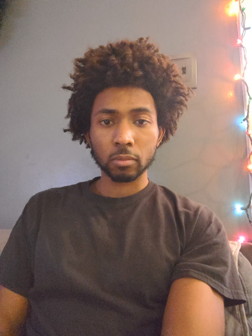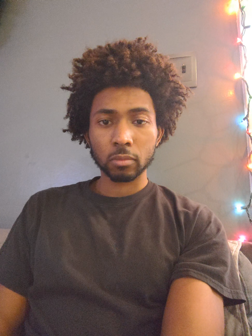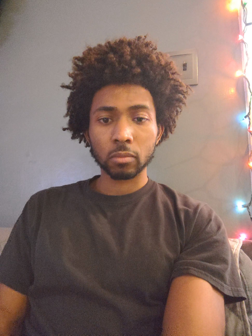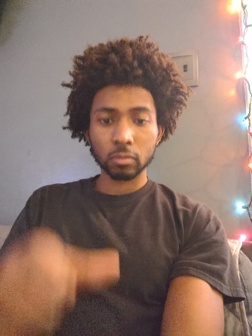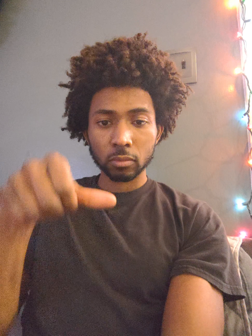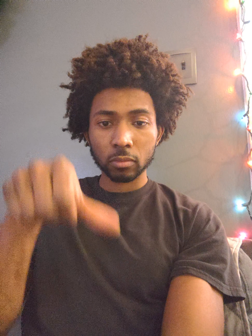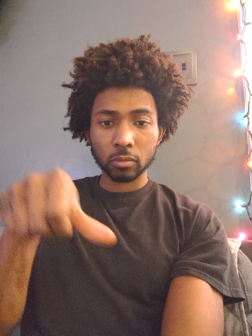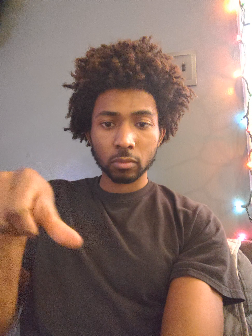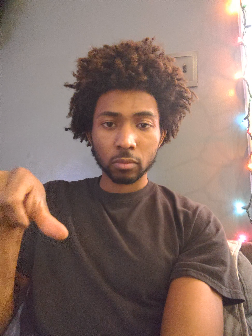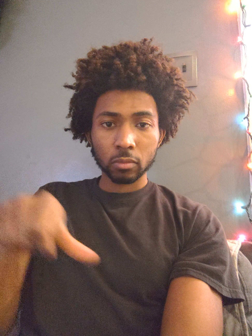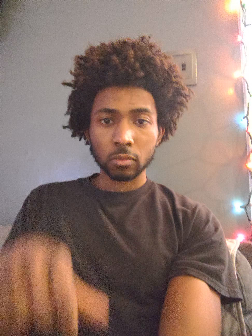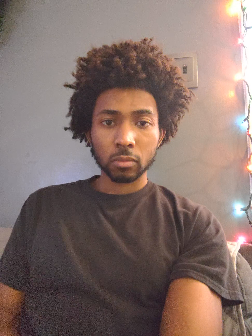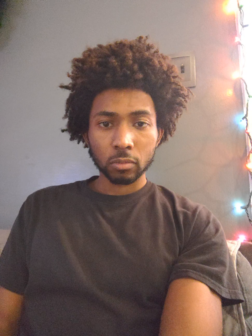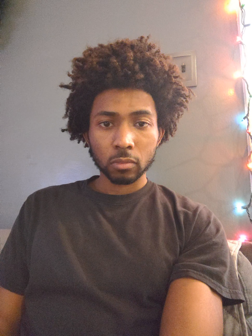puzzle